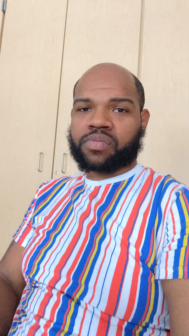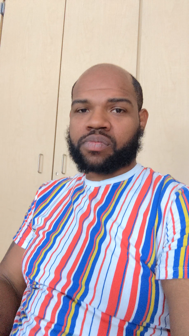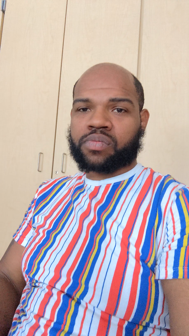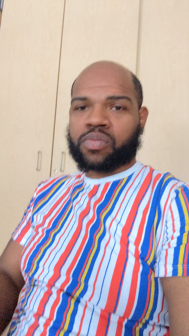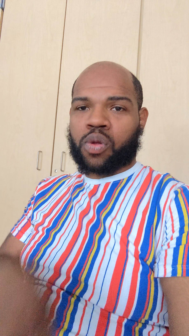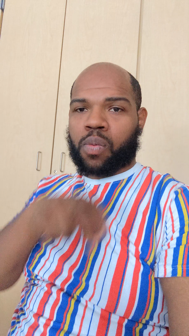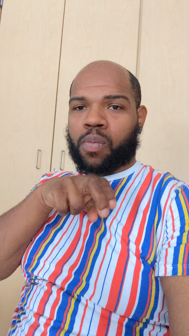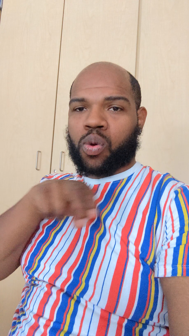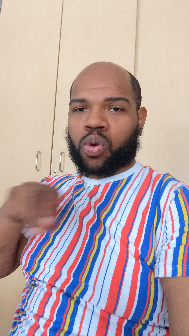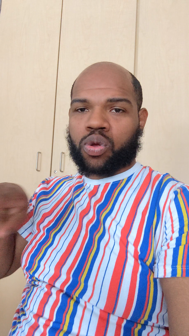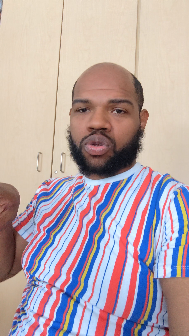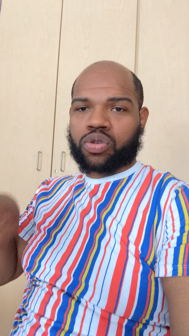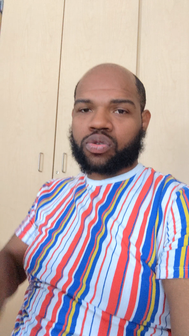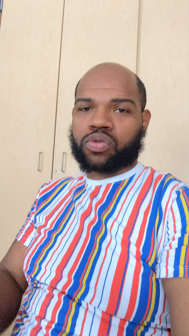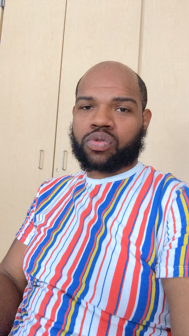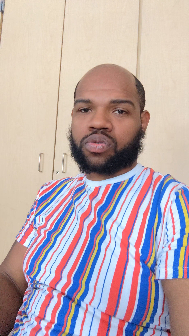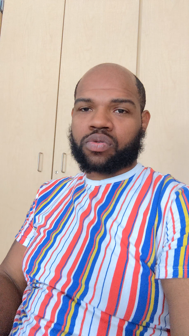porch